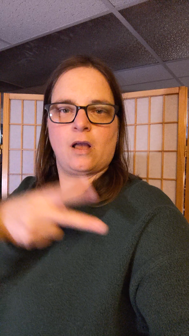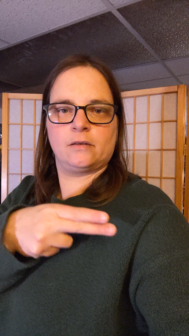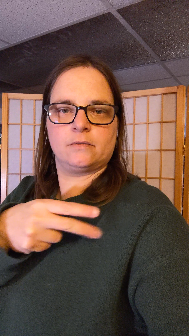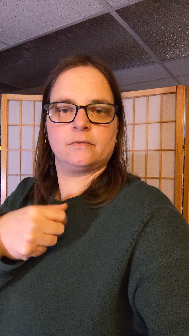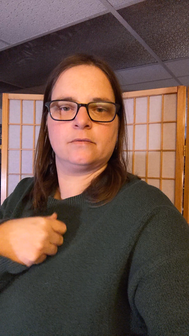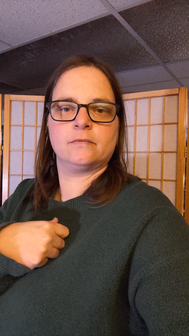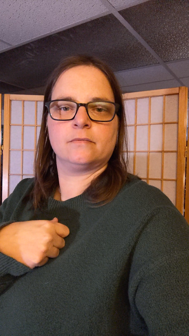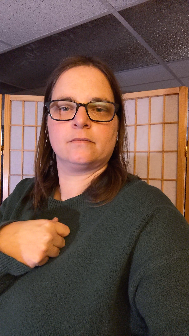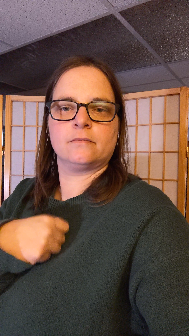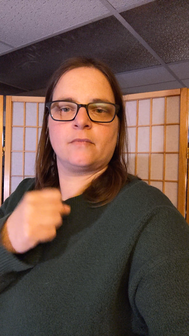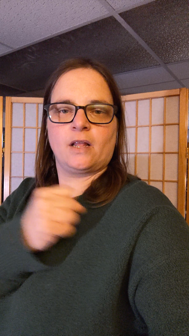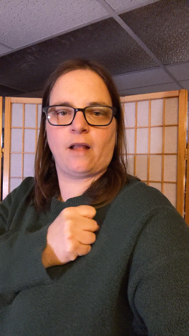love